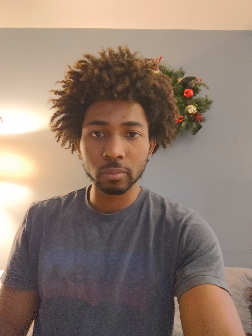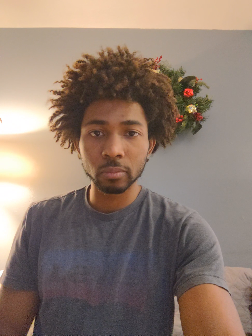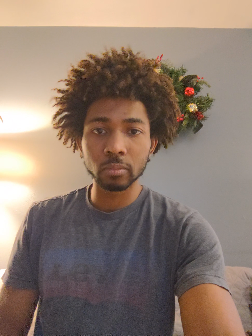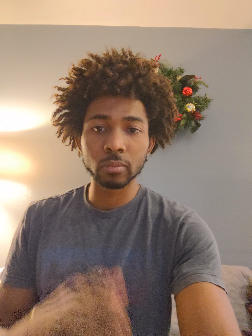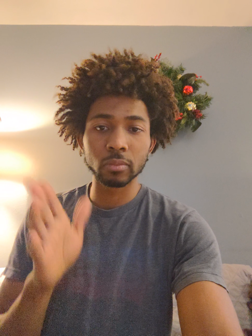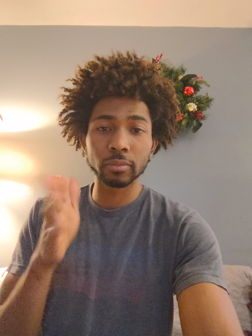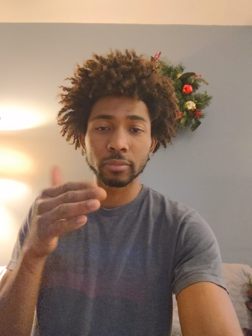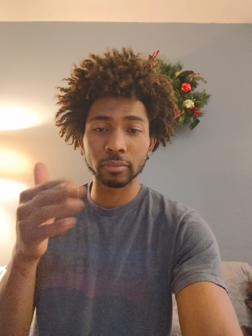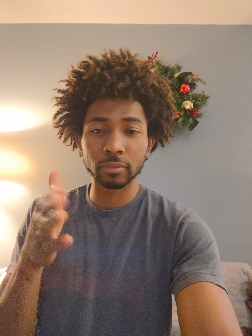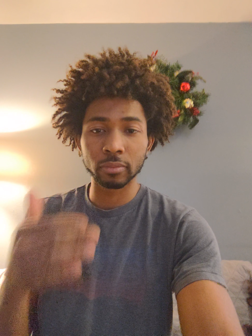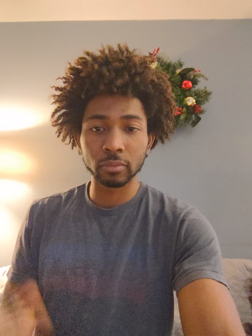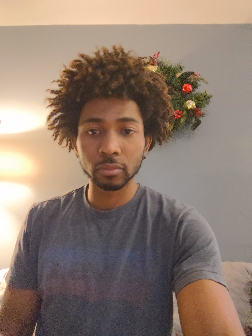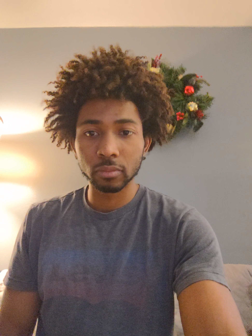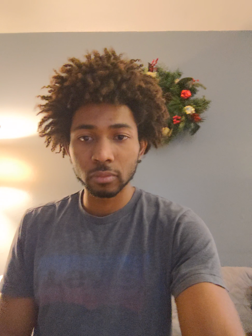flag